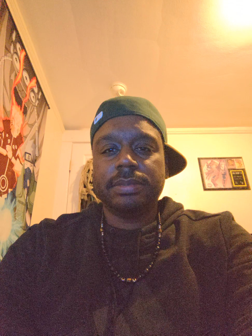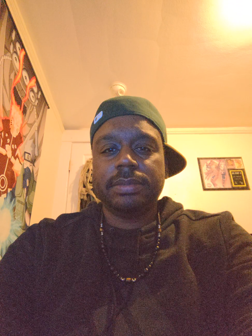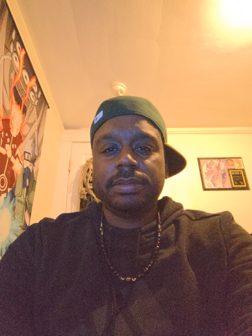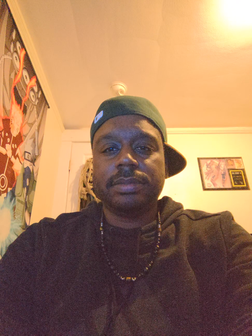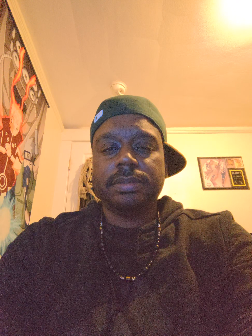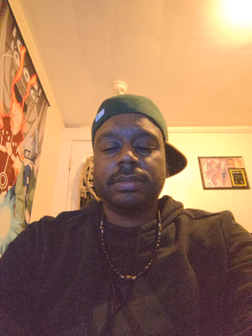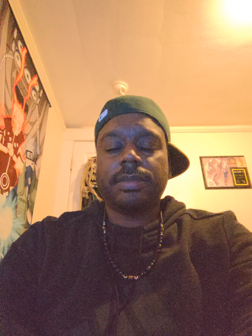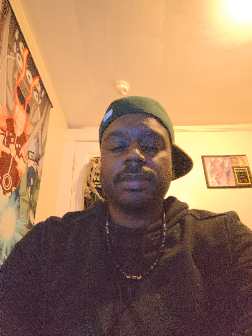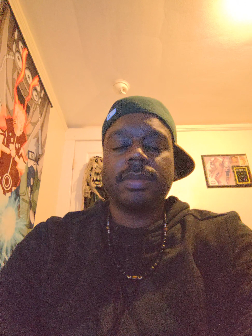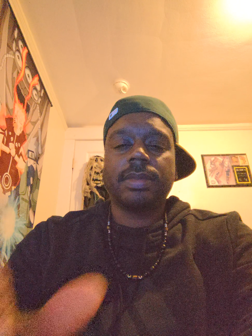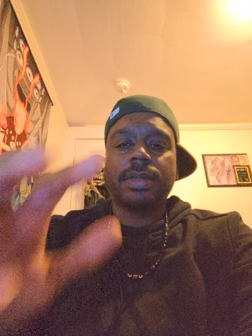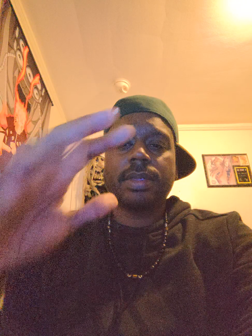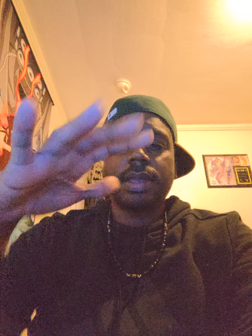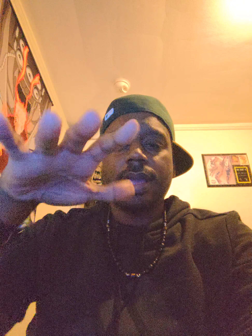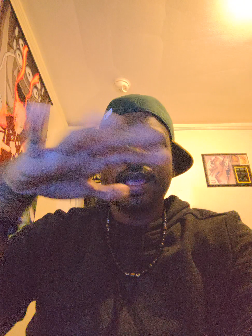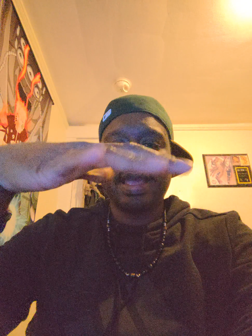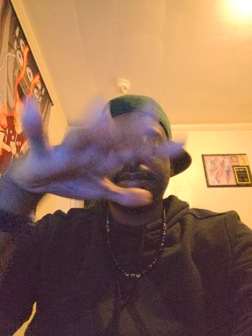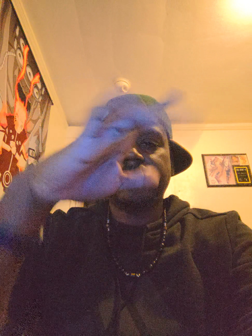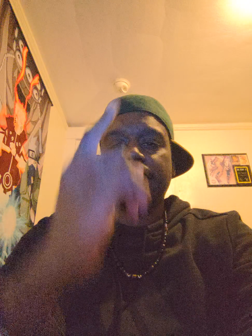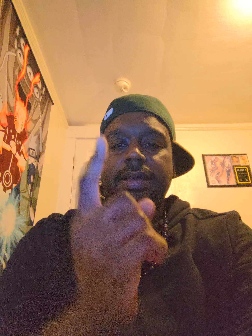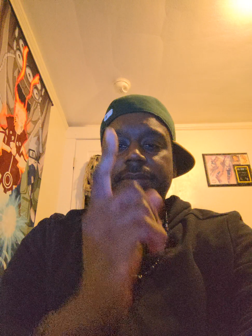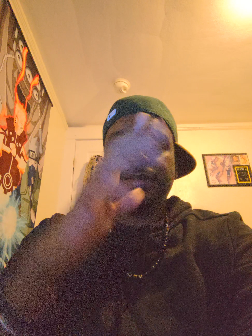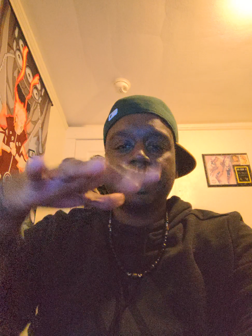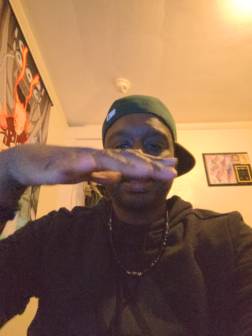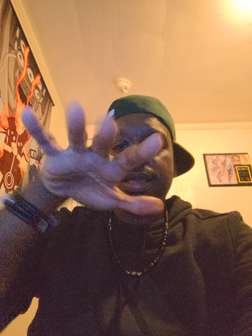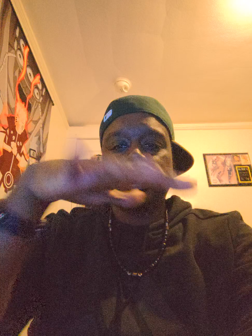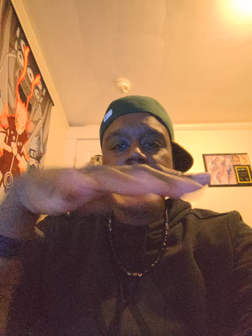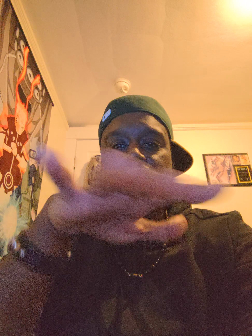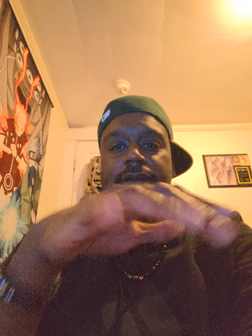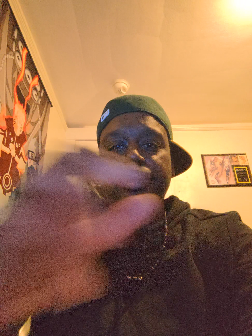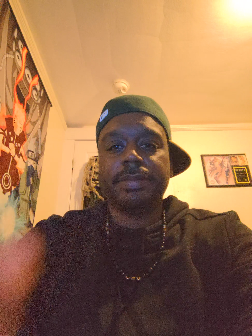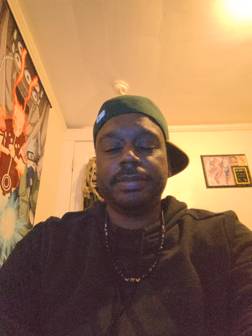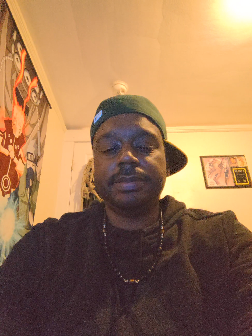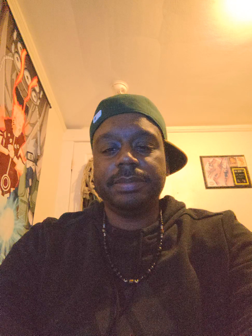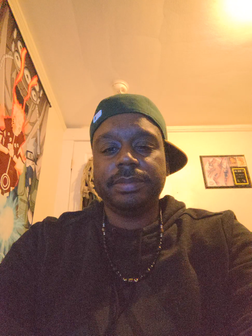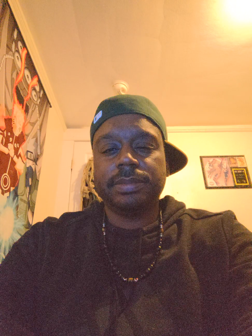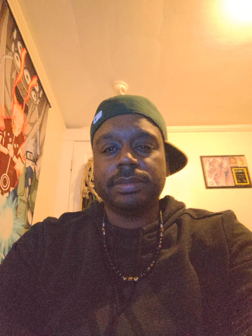helicopter